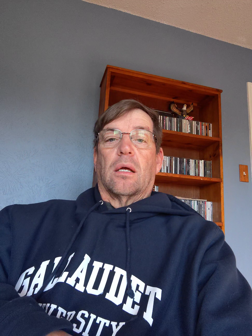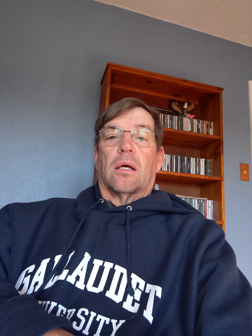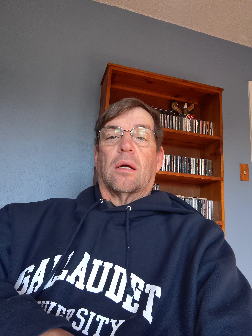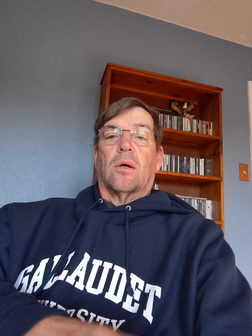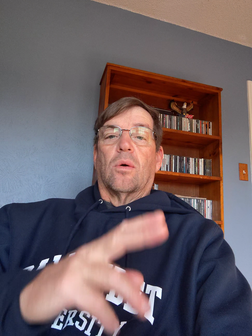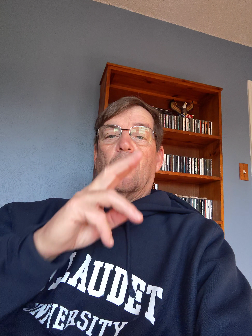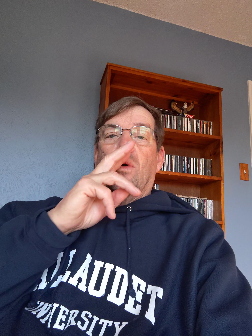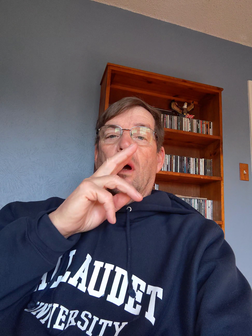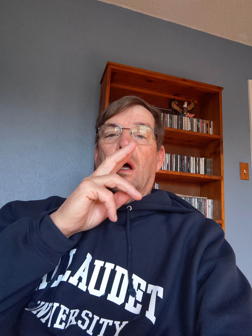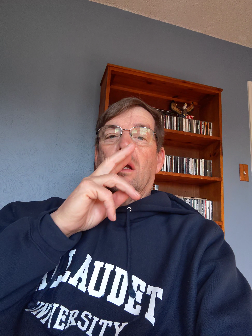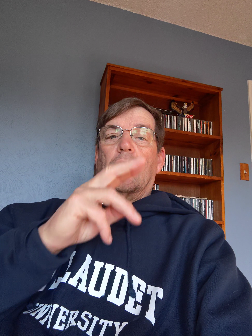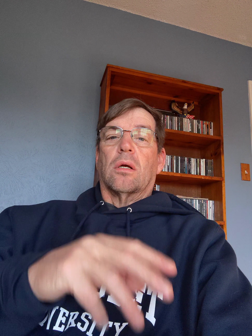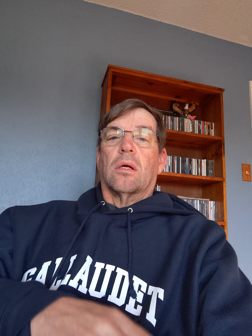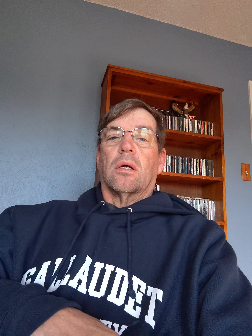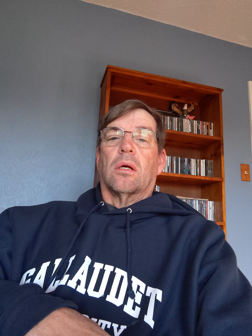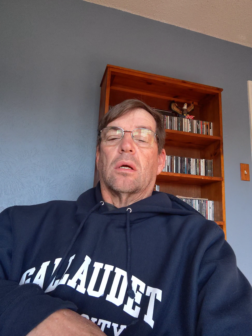water